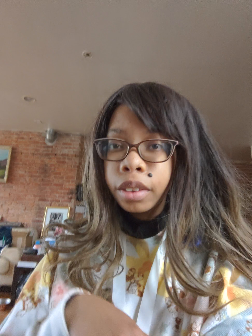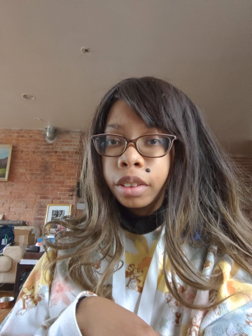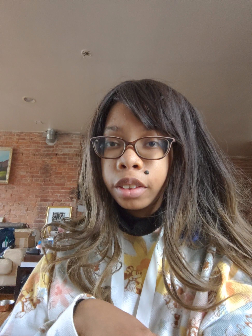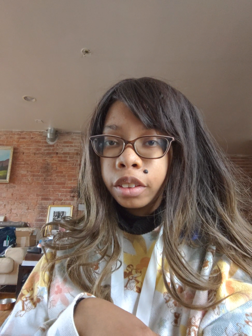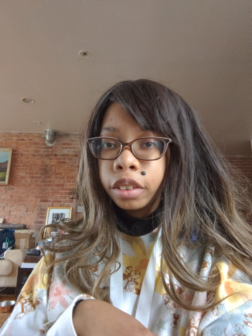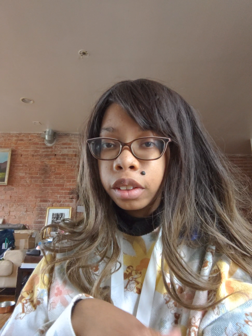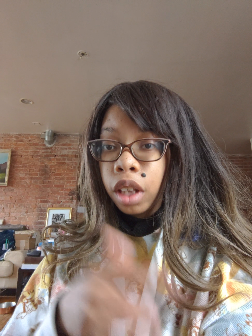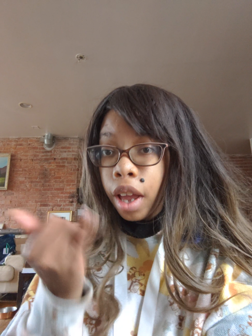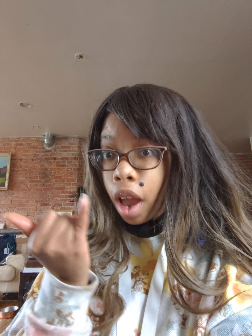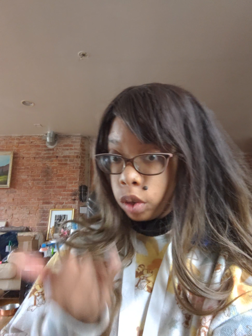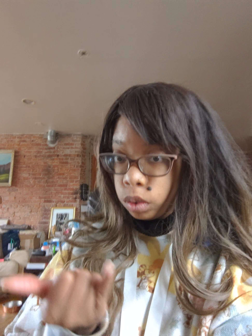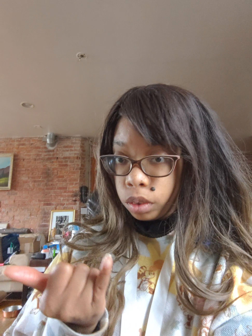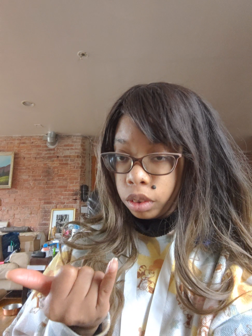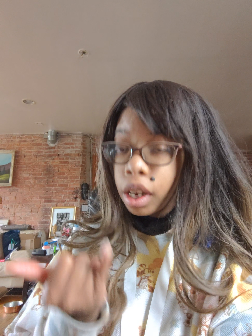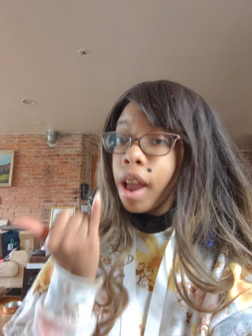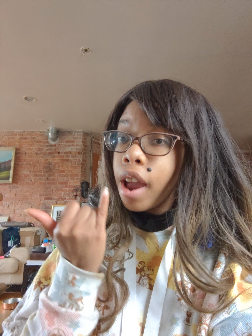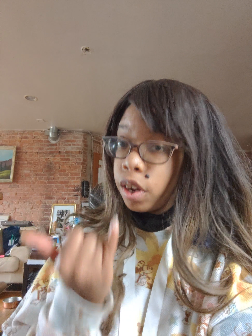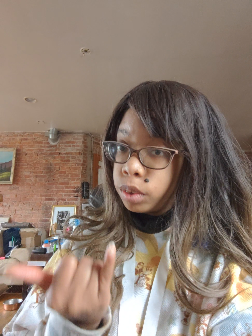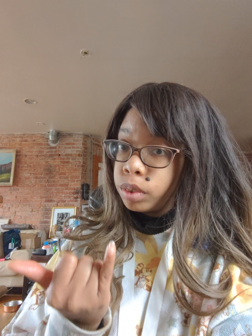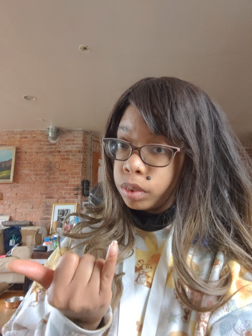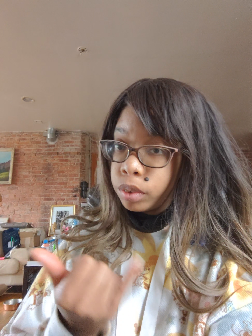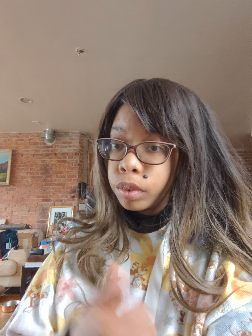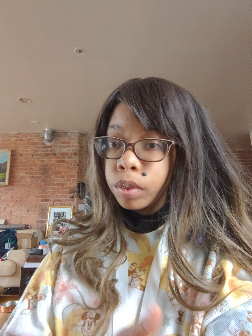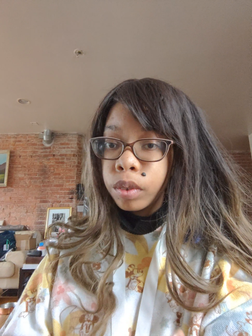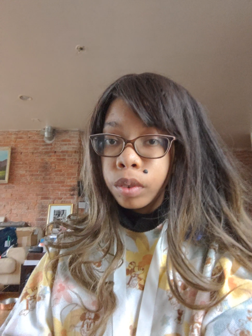now